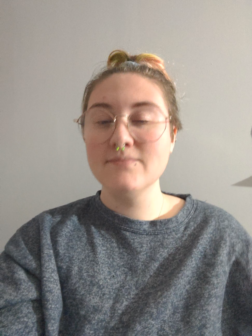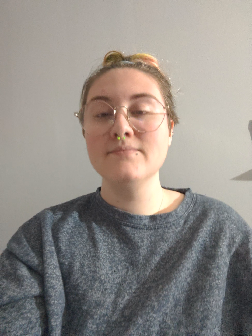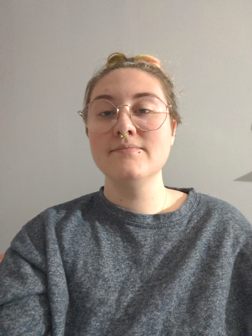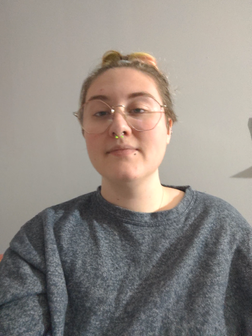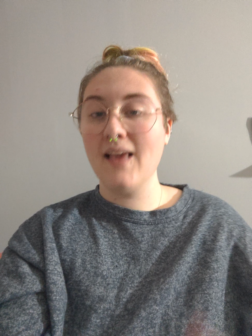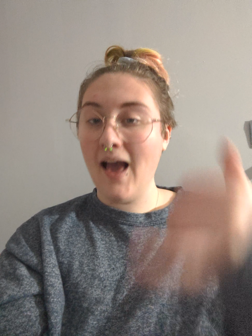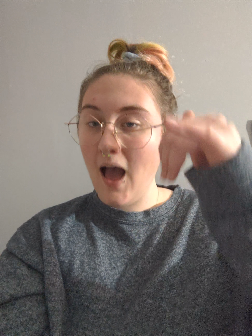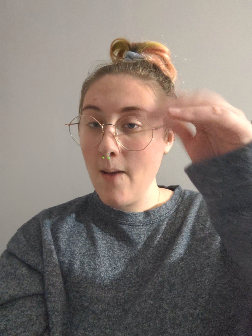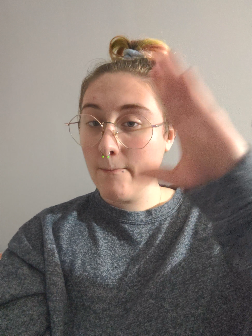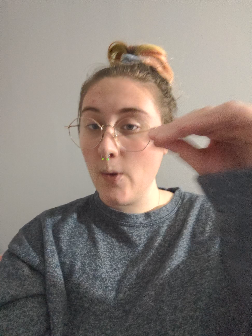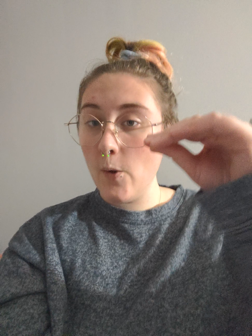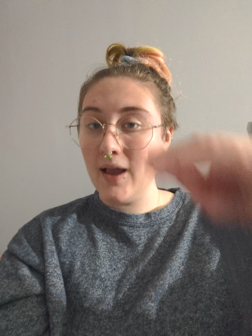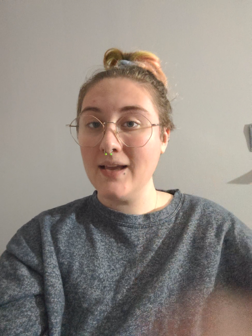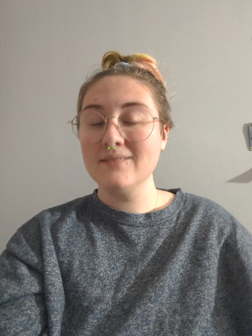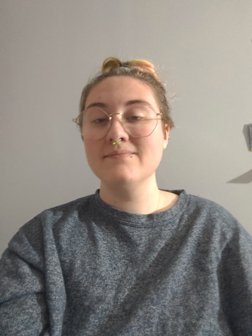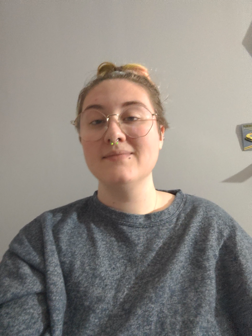cowboy